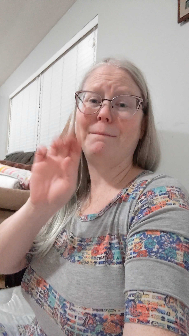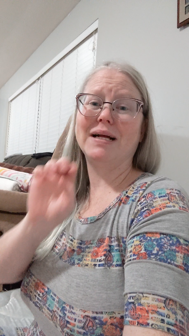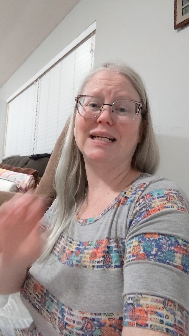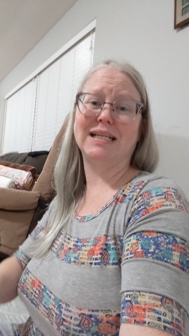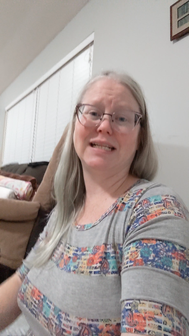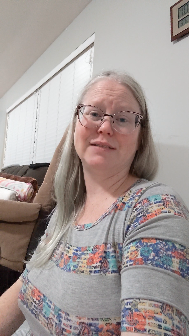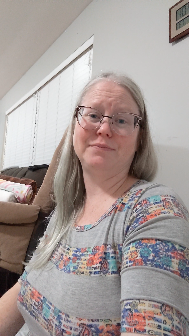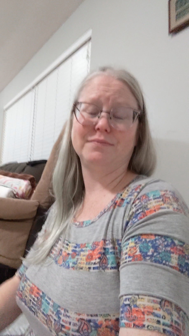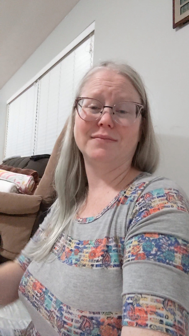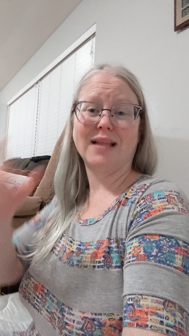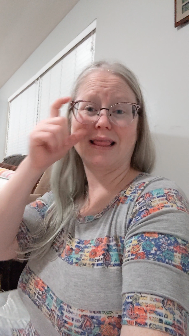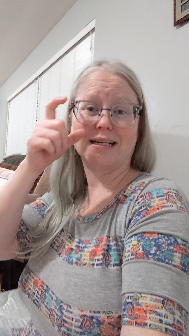glasses